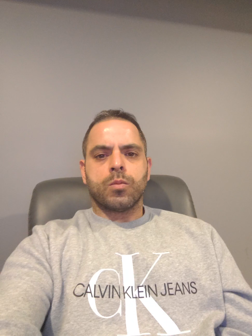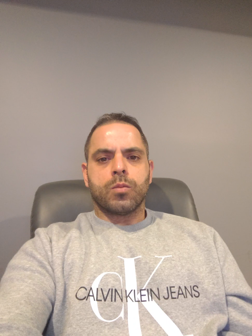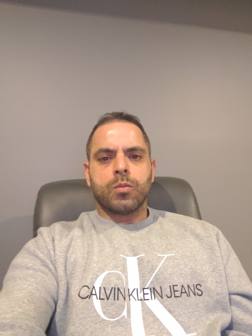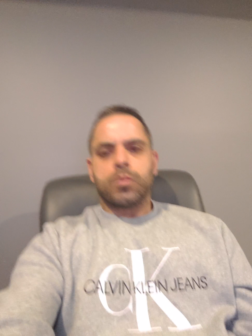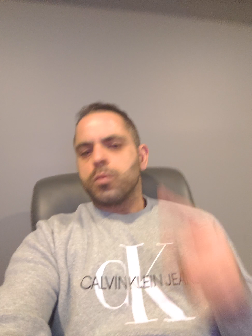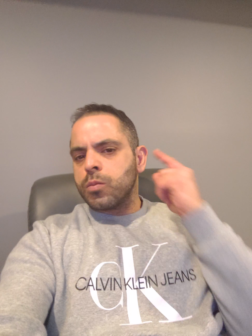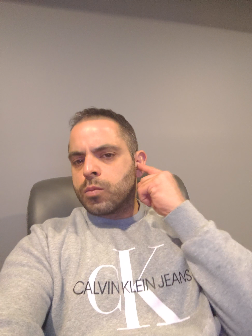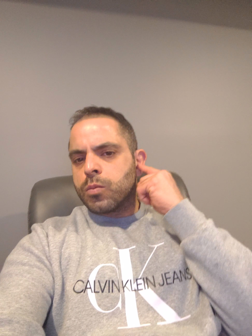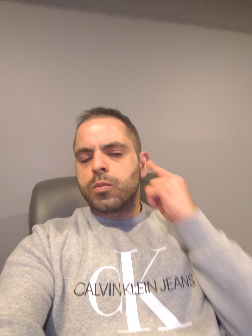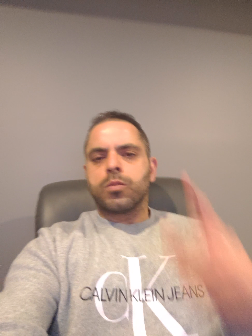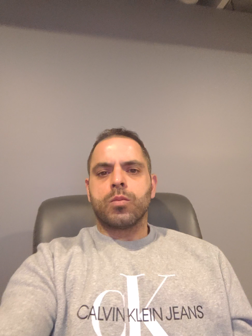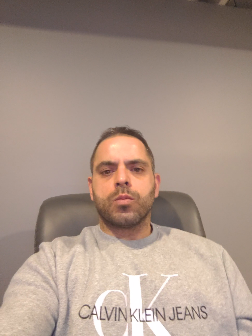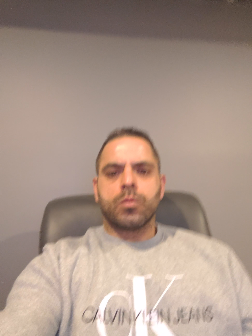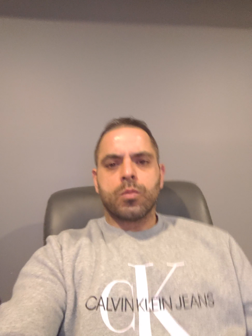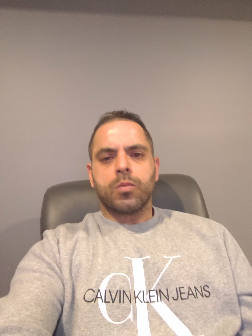ear